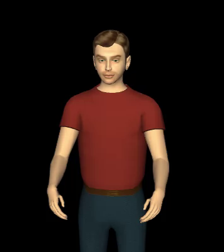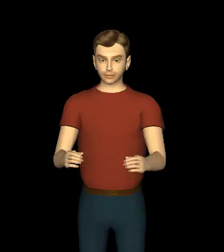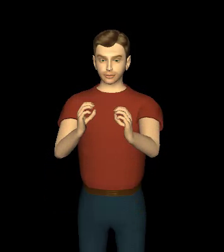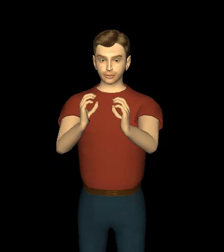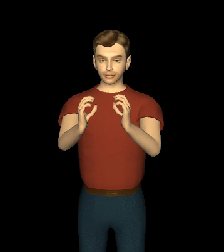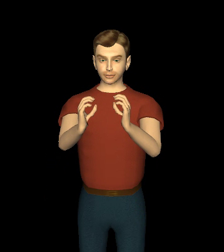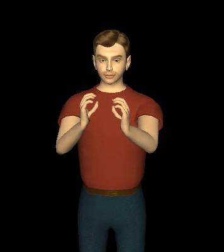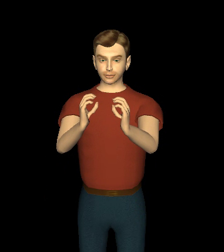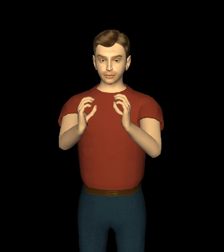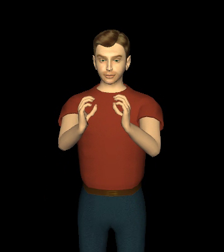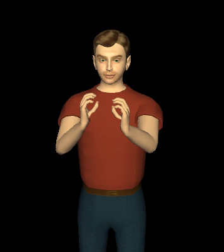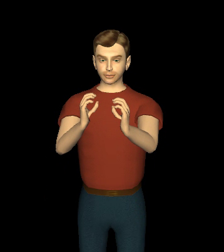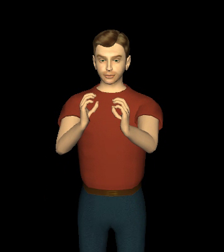تواصل